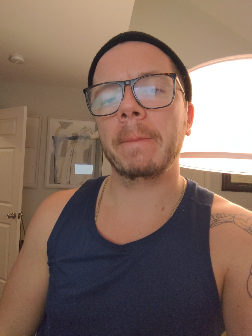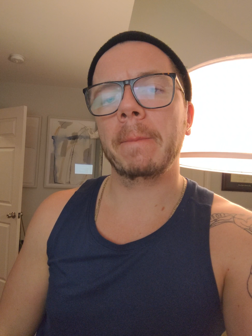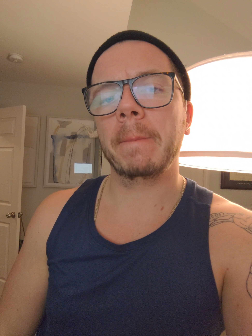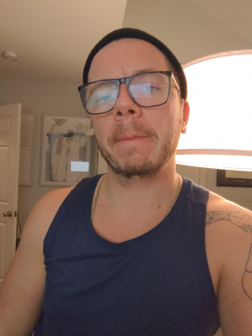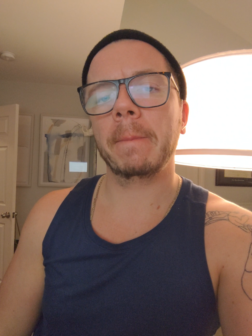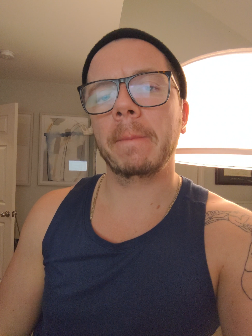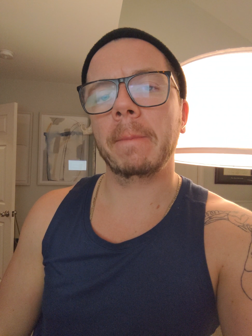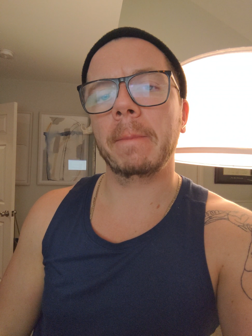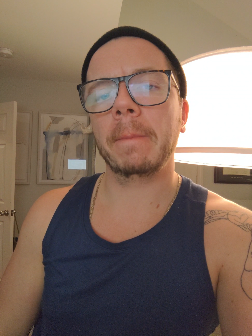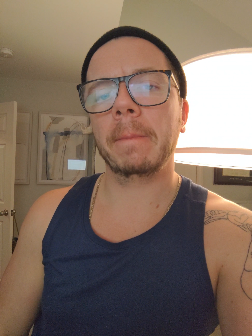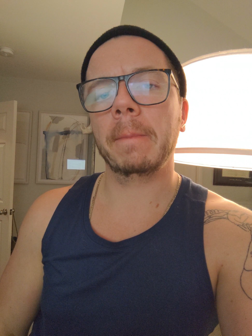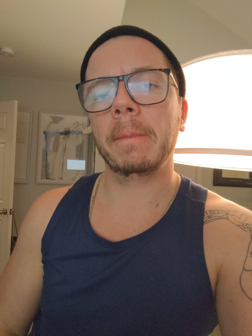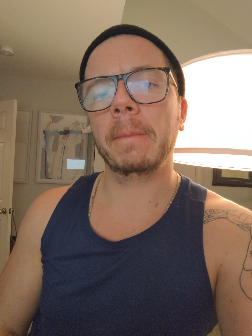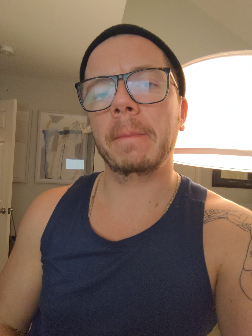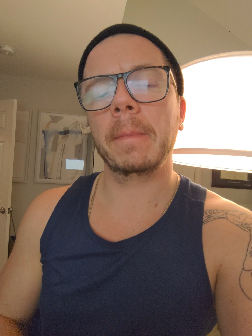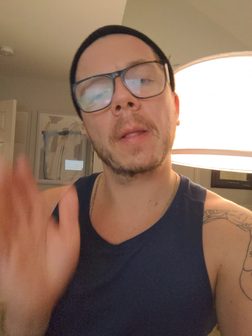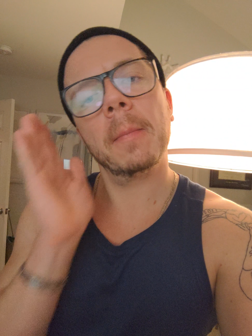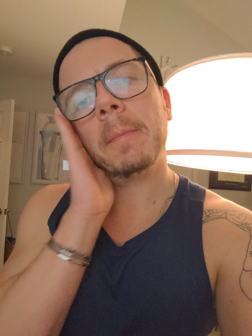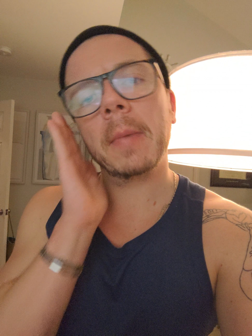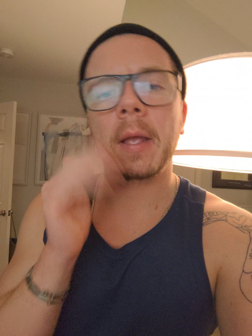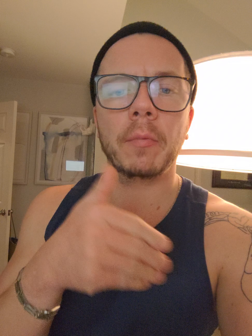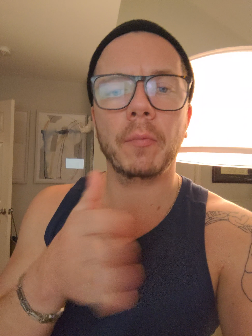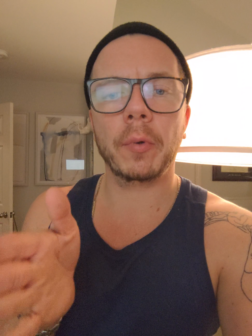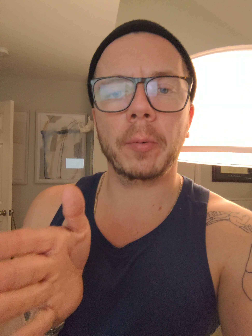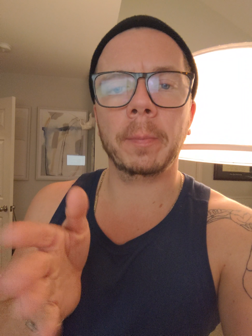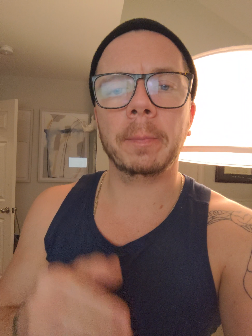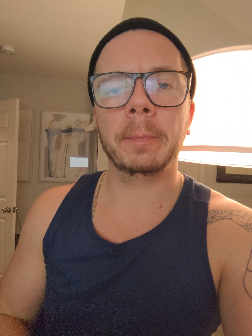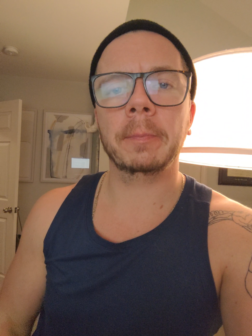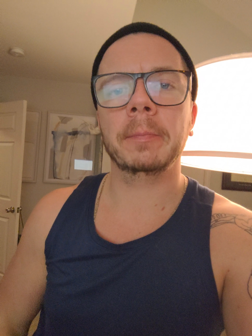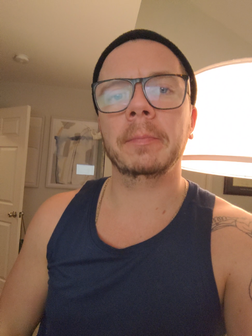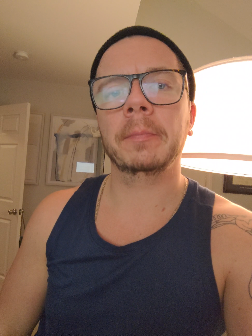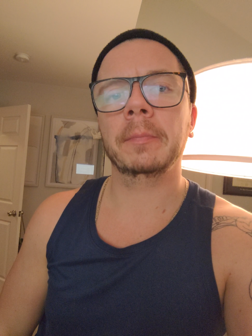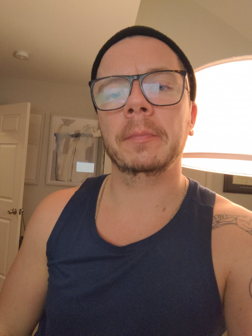bedroom